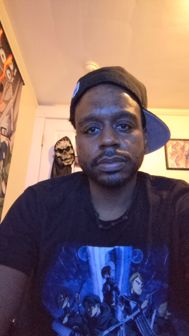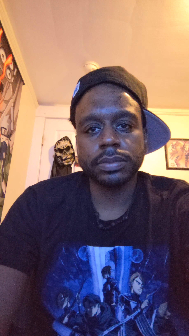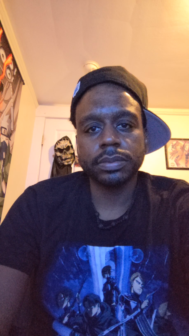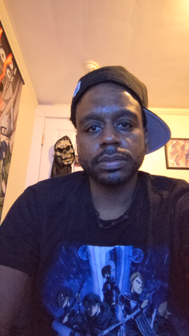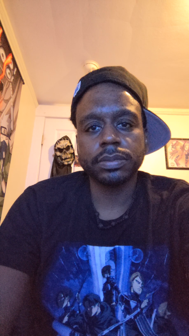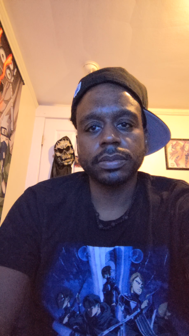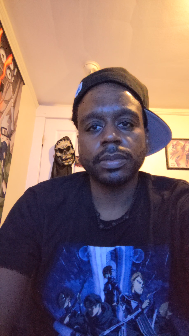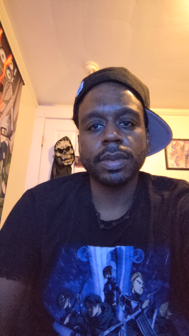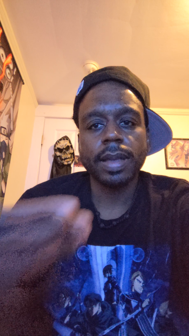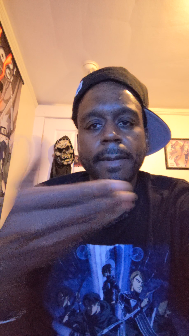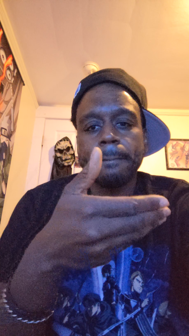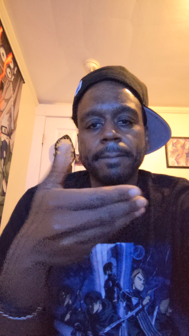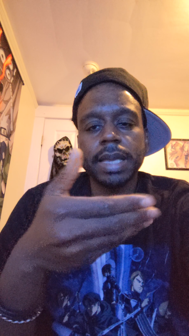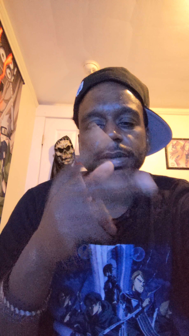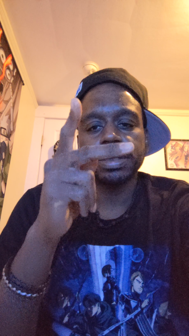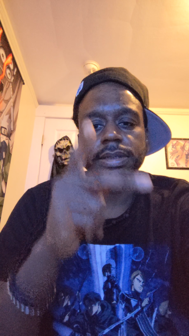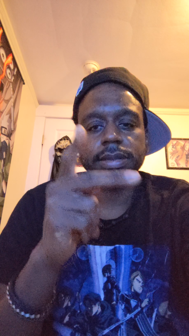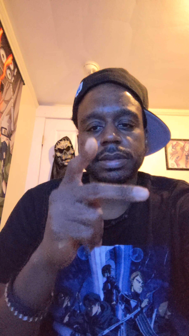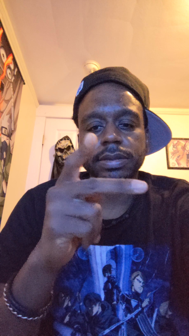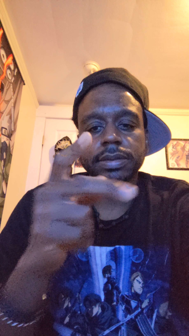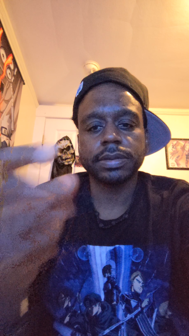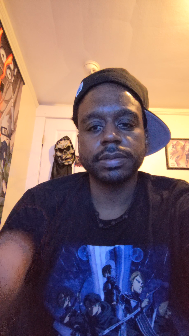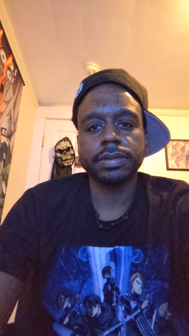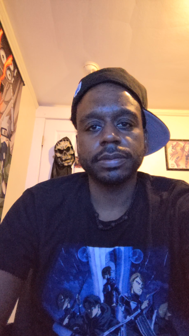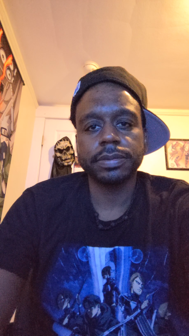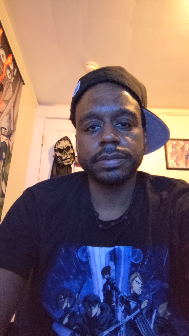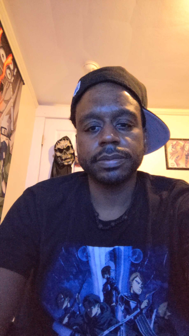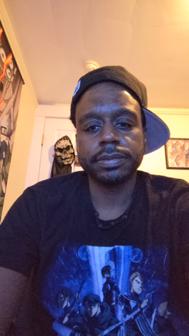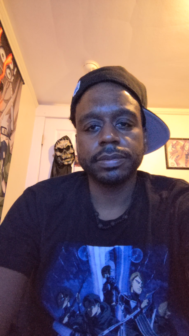babysitter